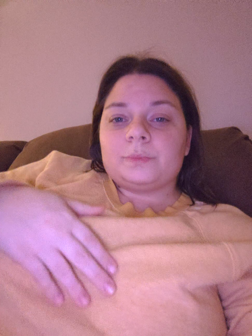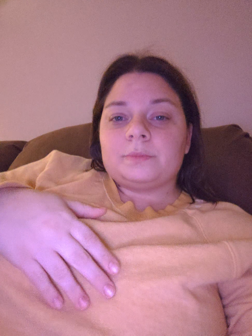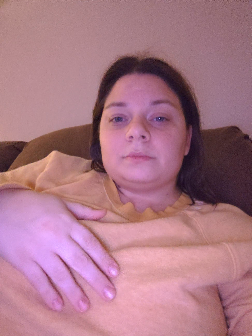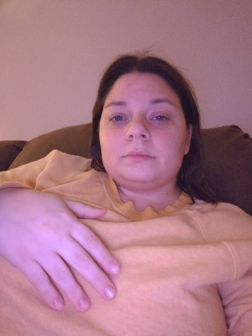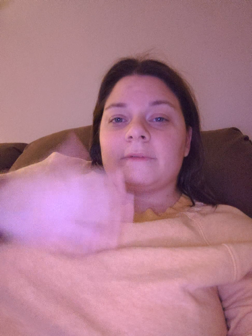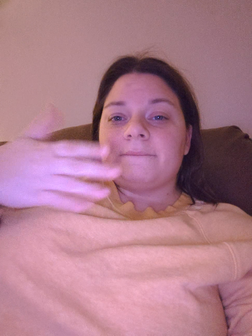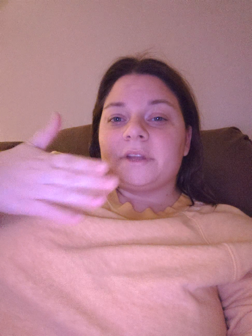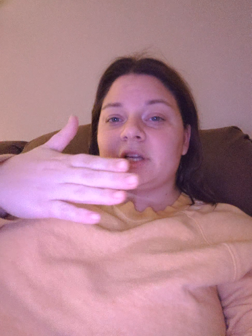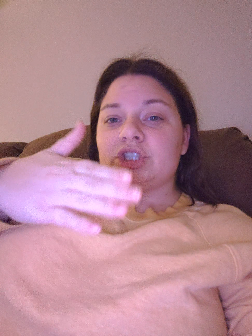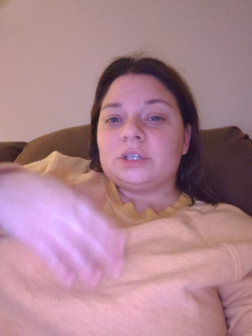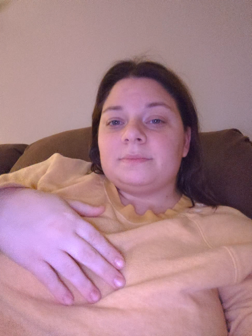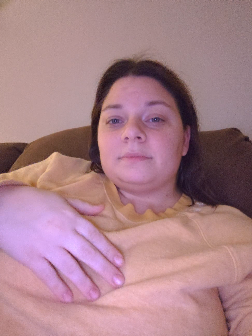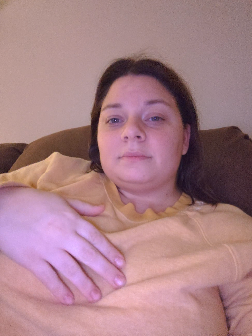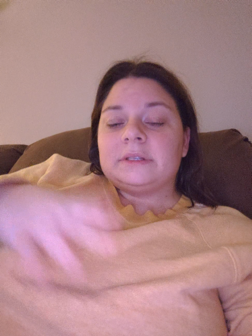fish